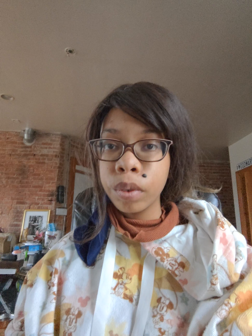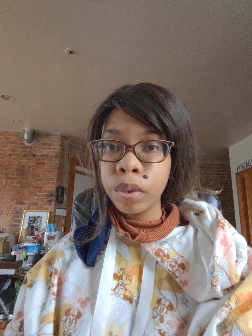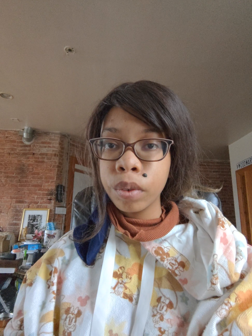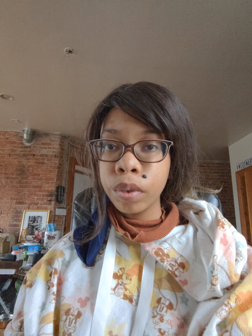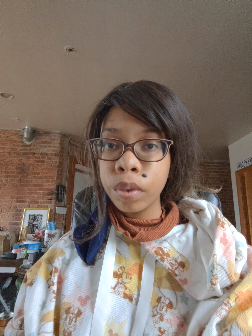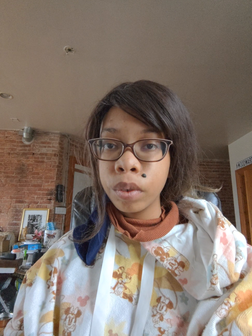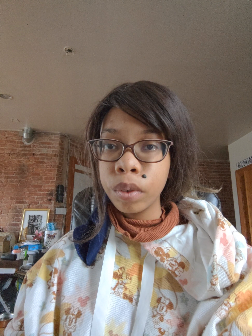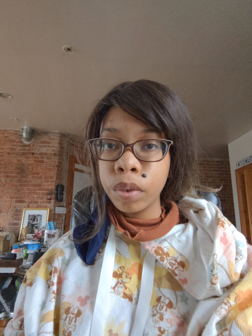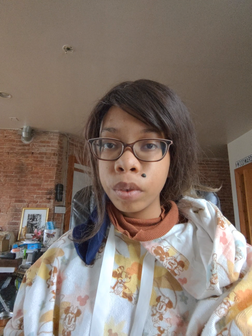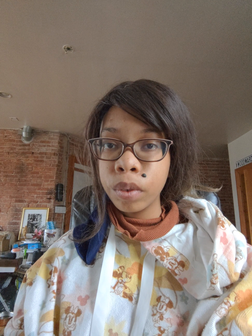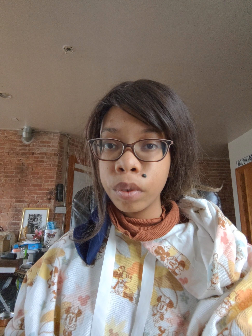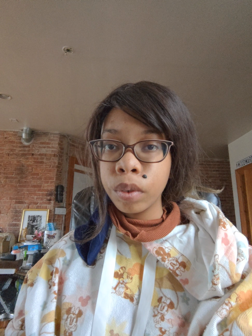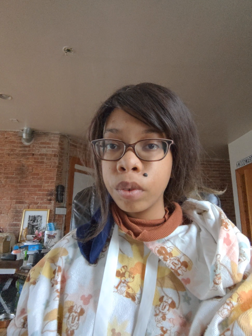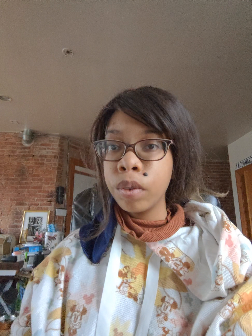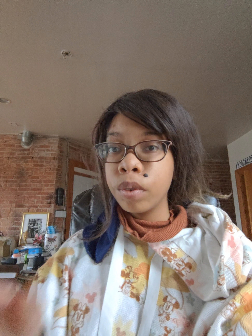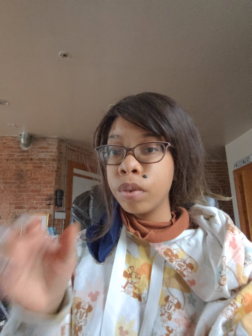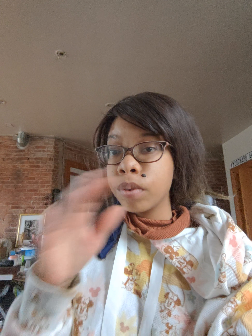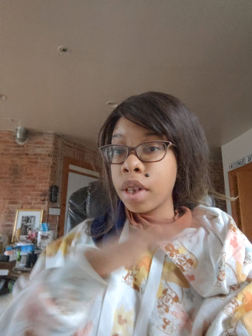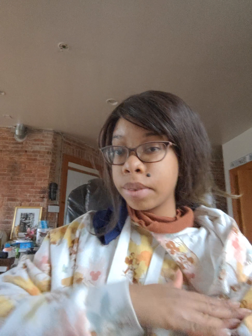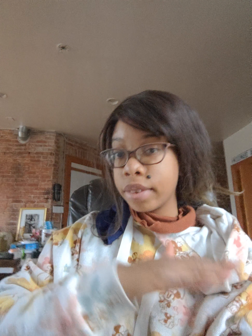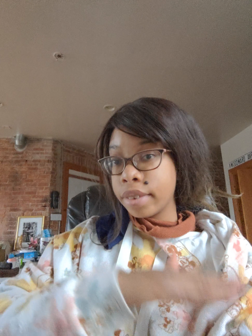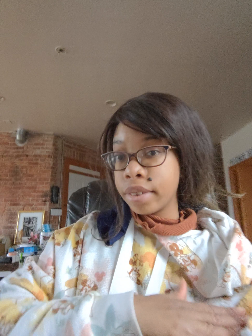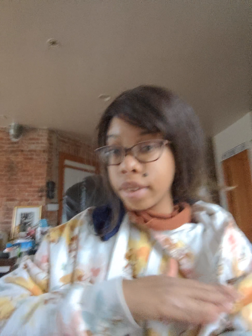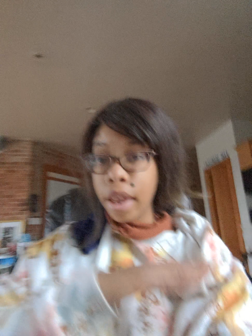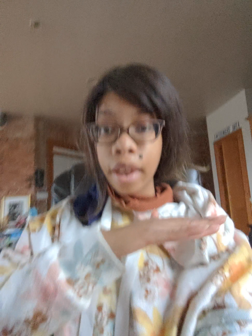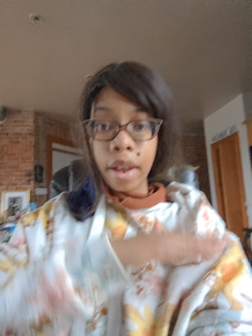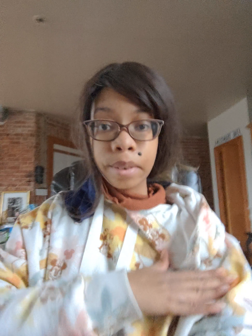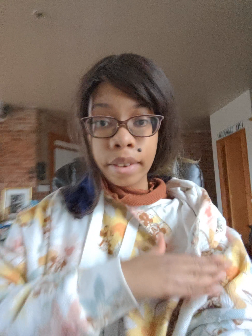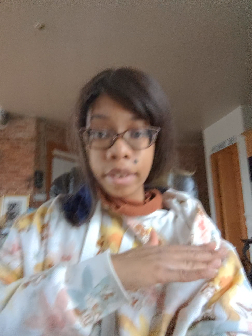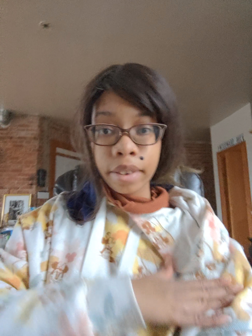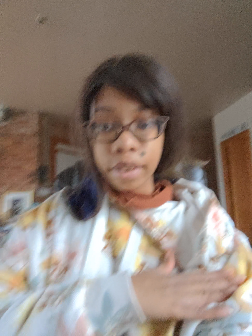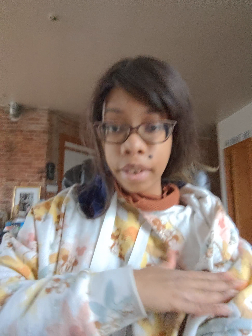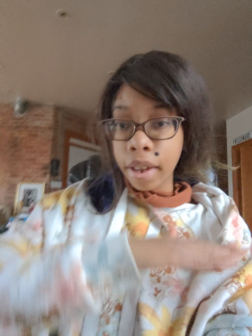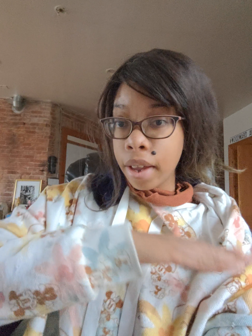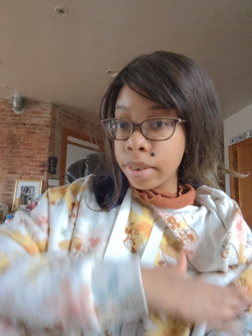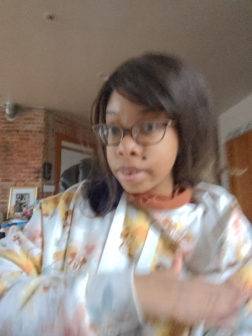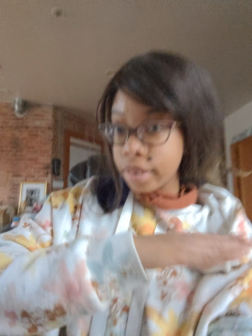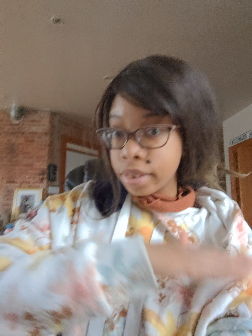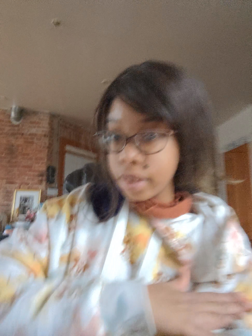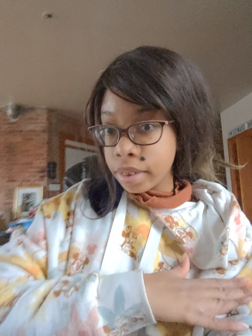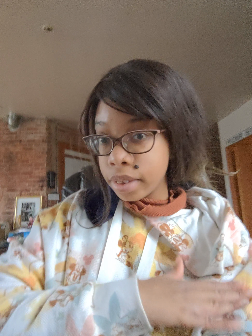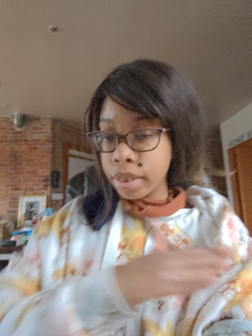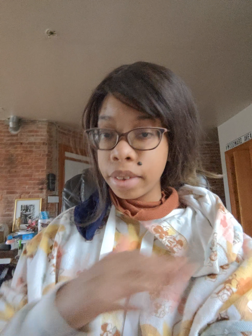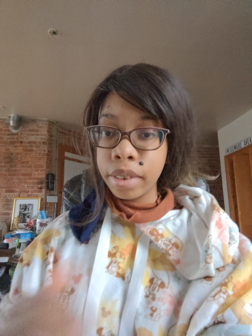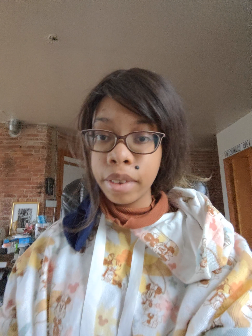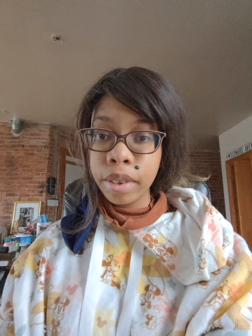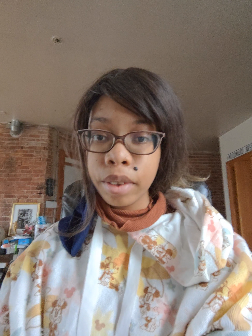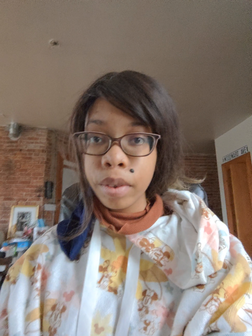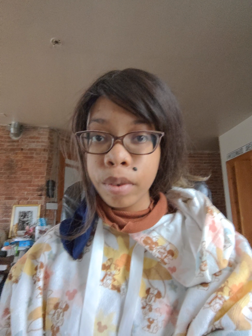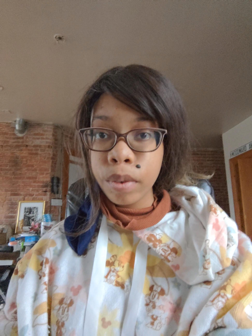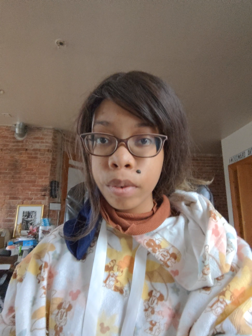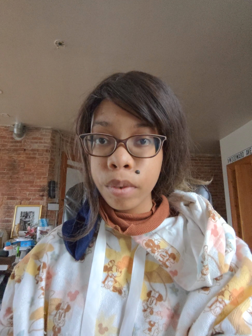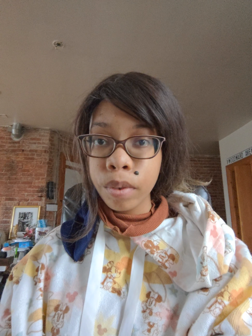table